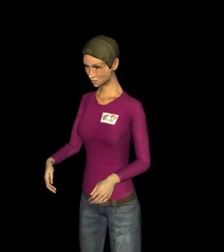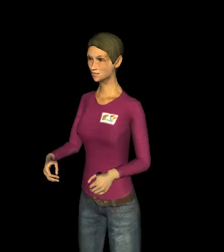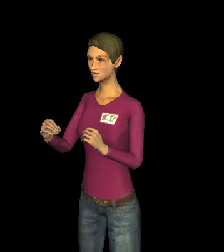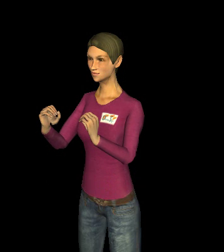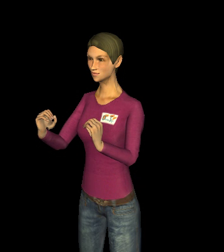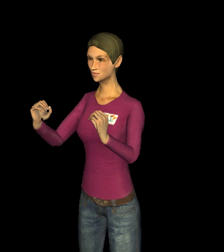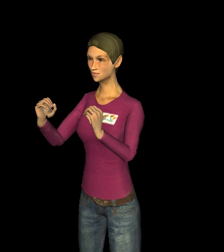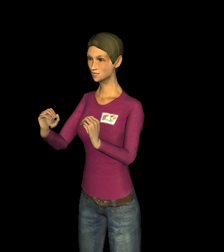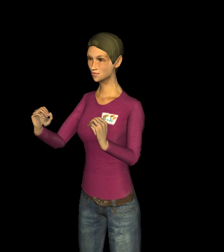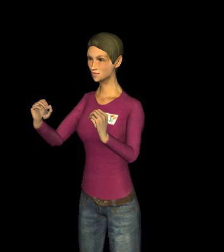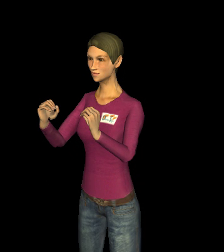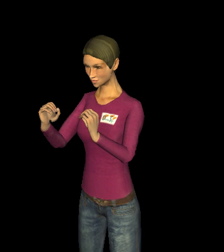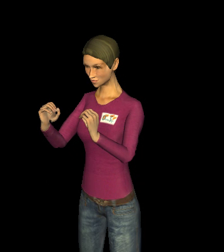عم